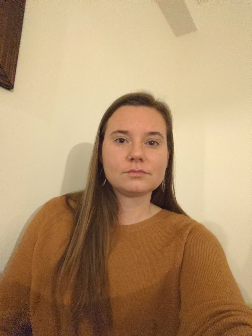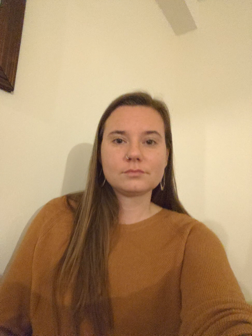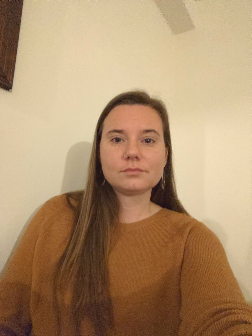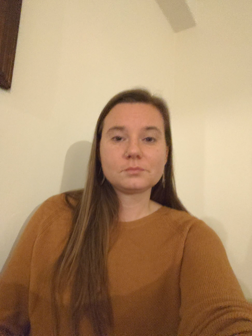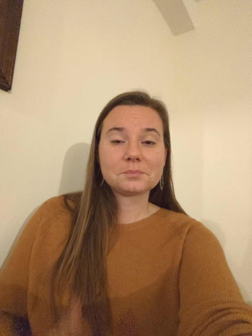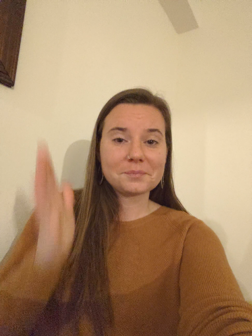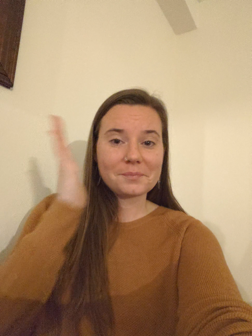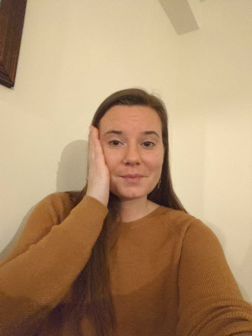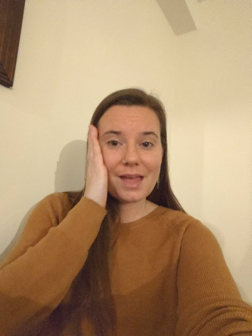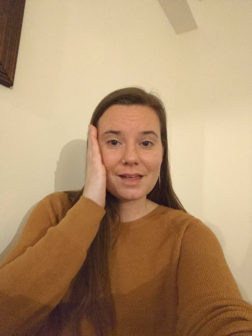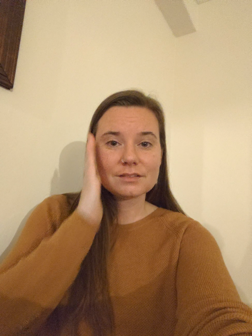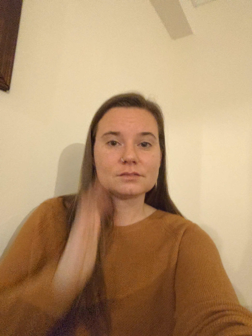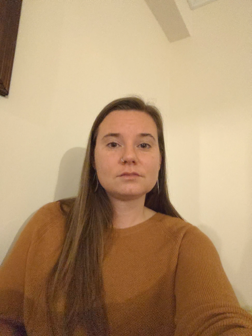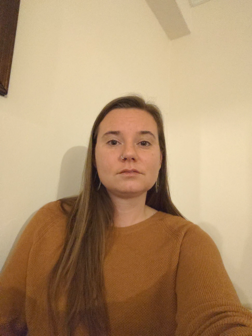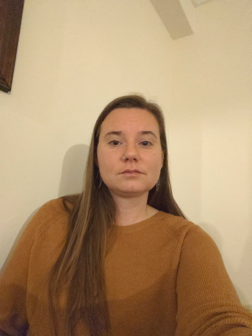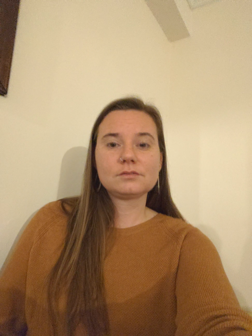bed